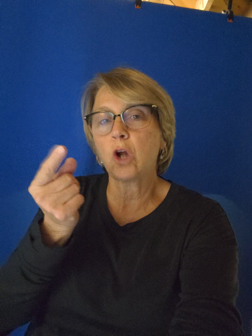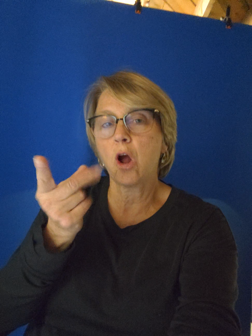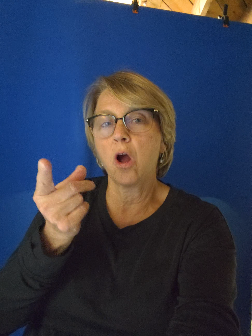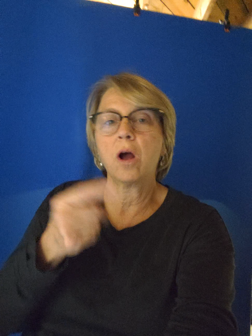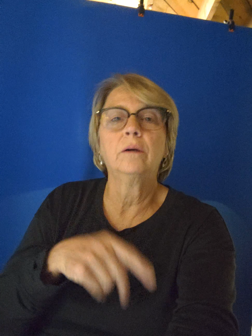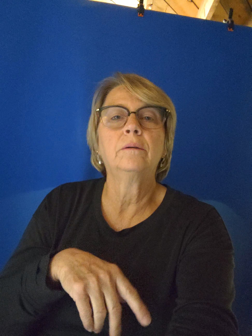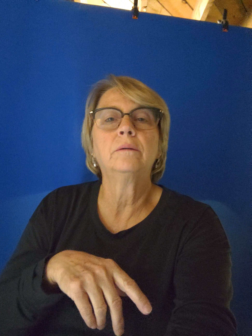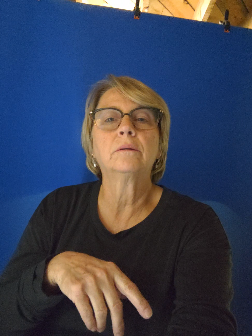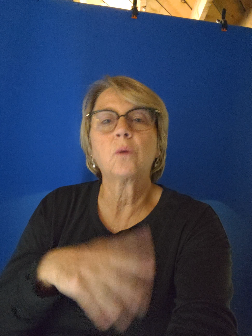dog